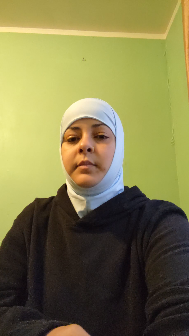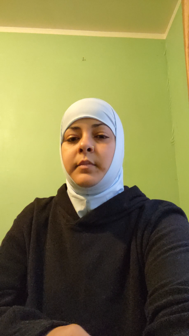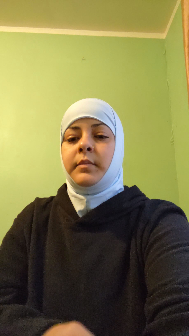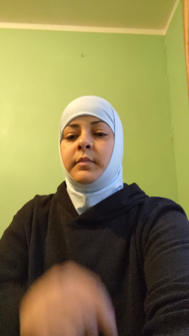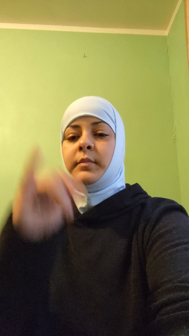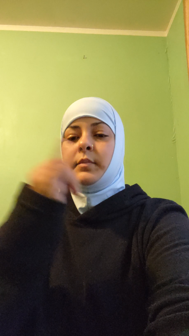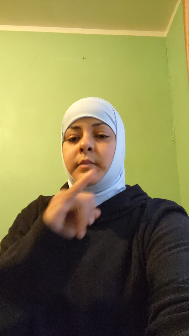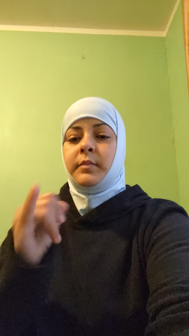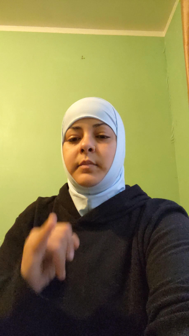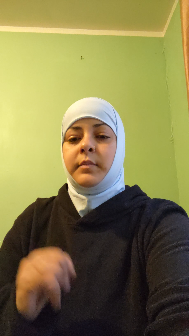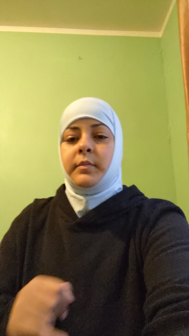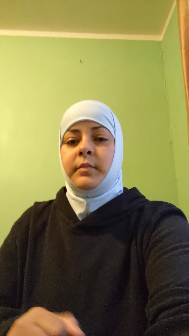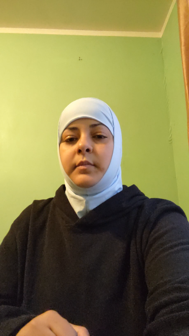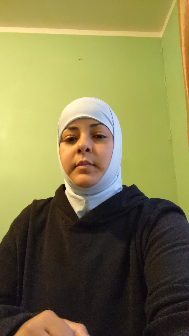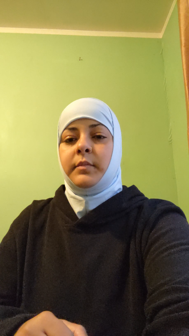draw